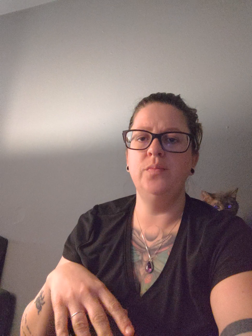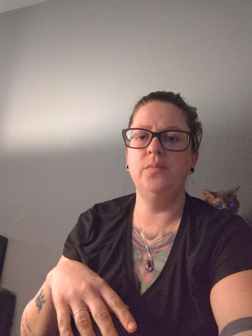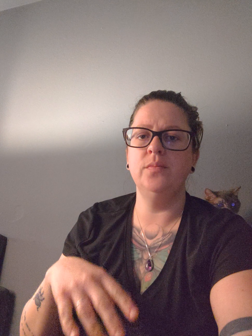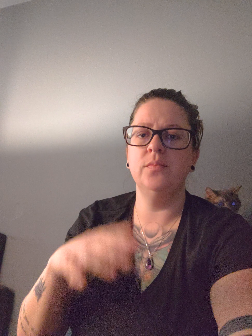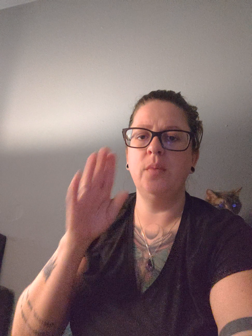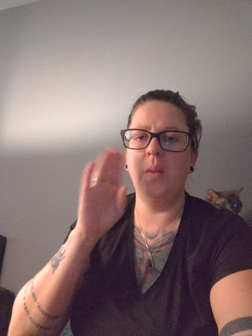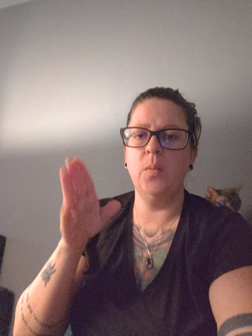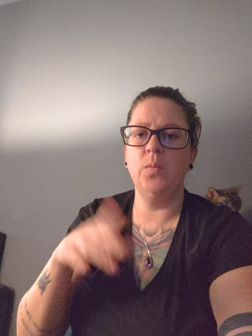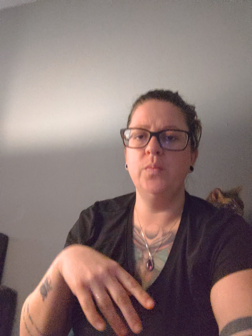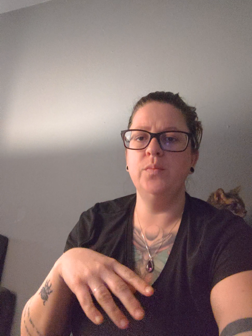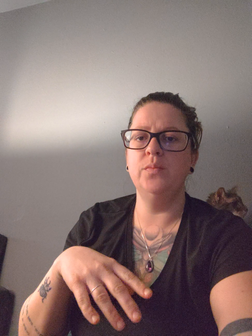hello